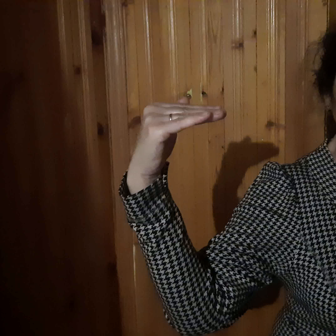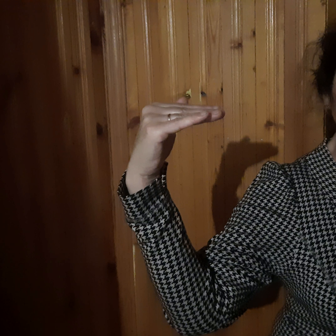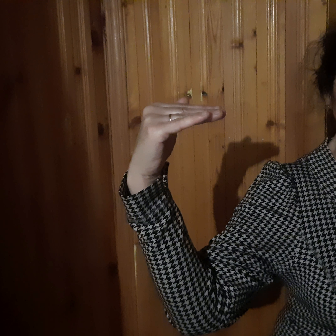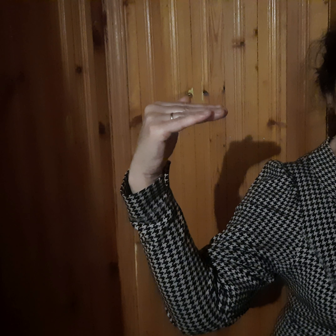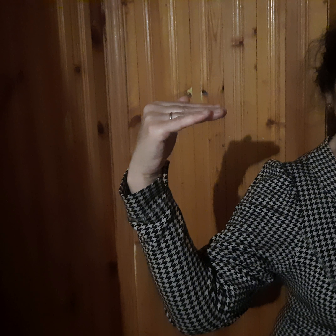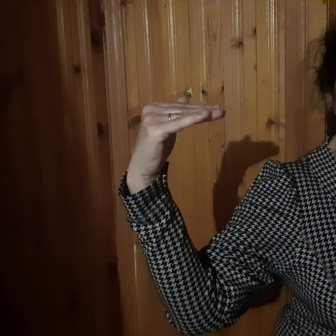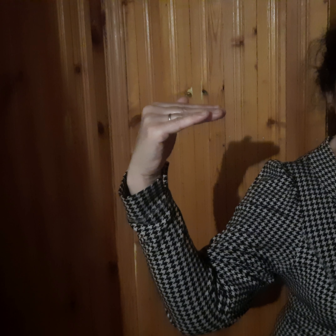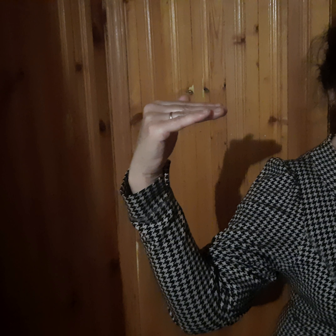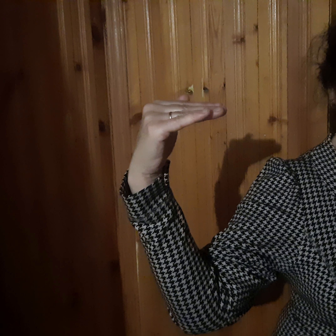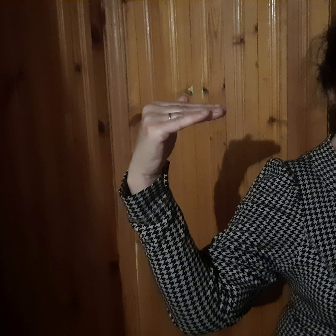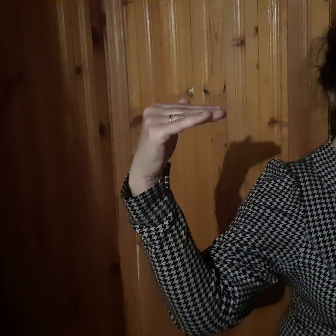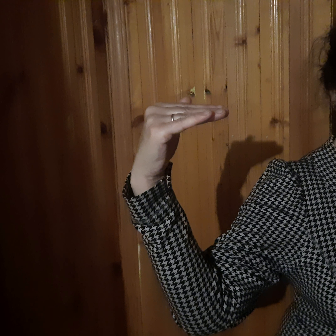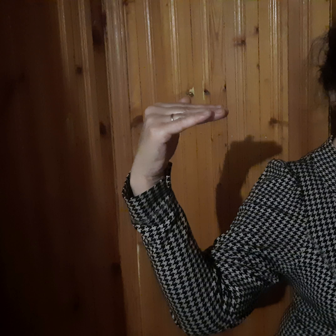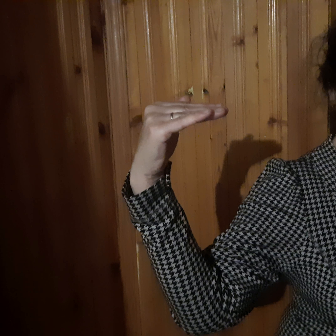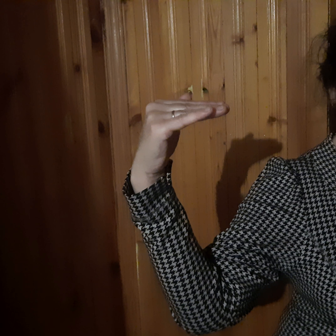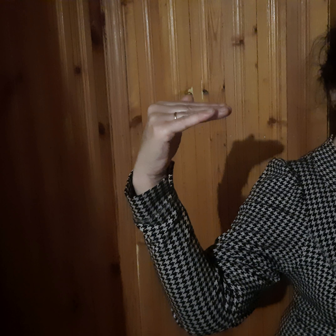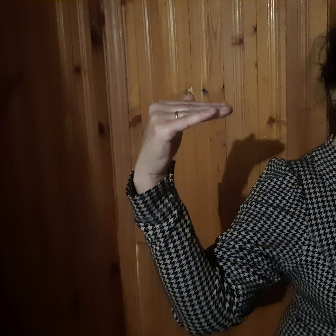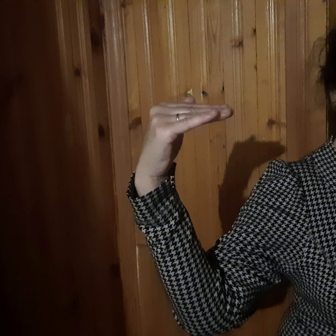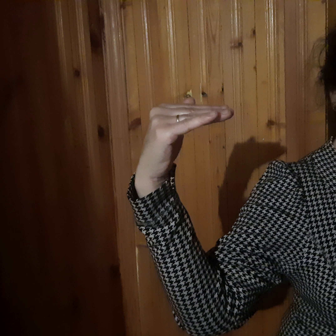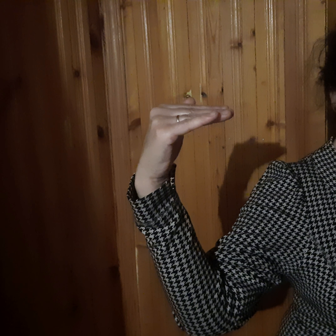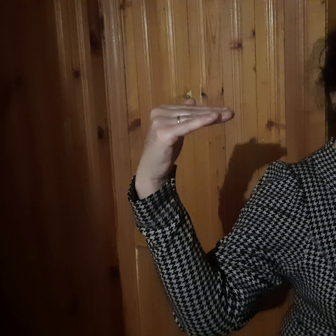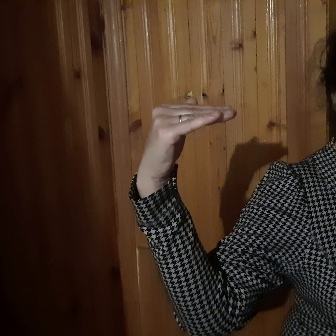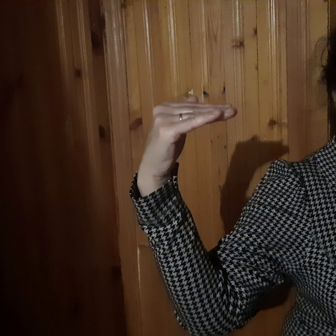Ф